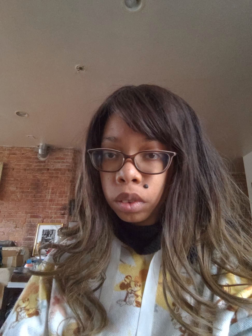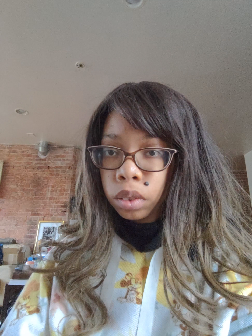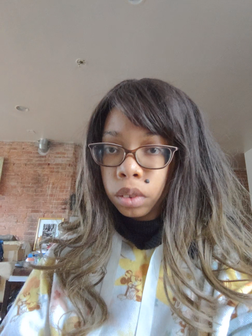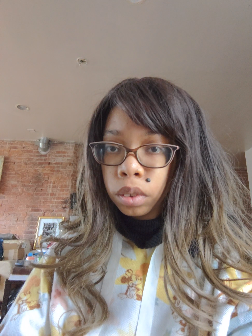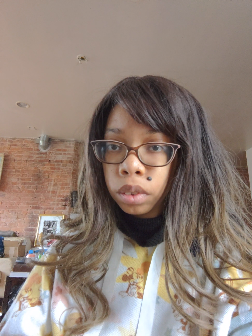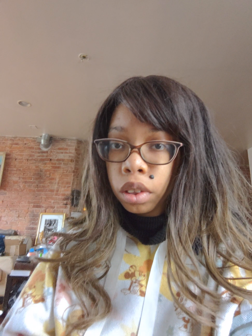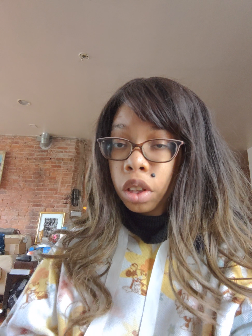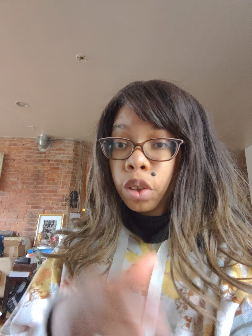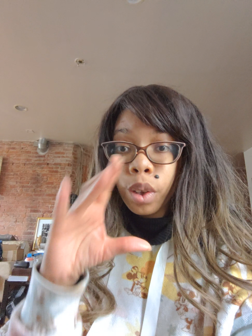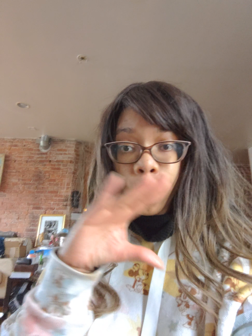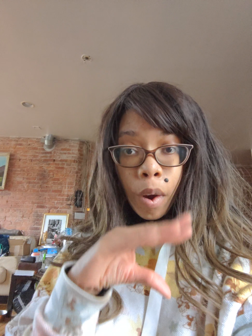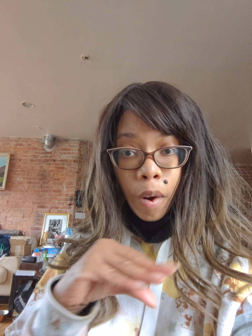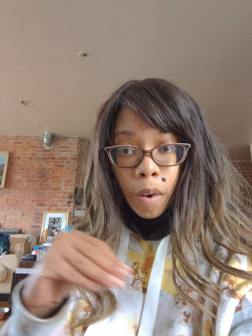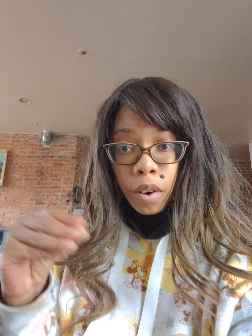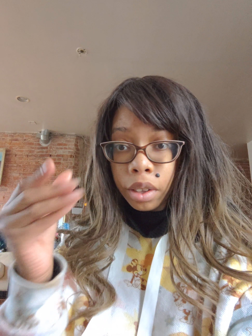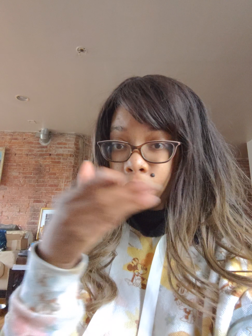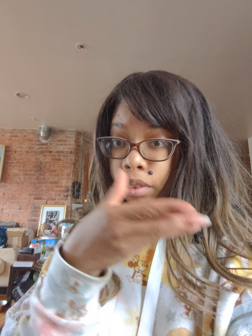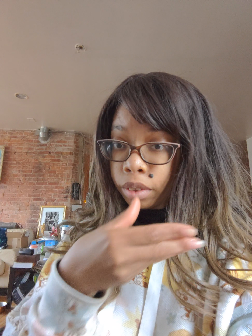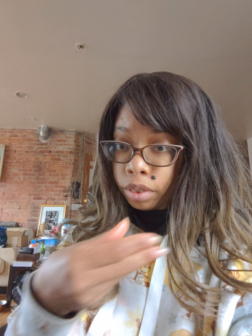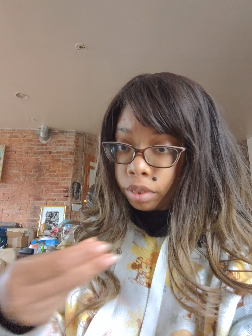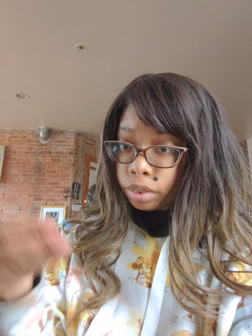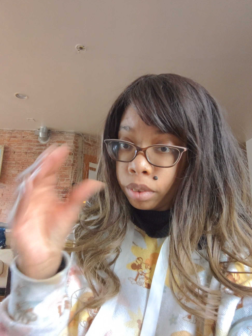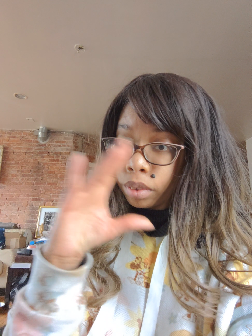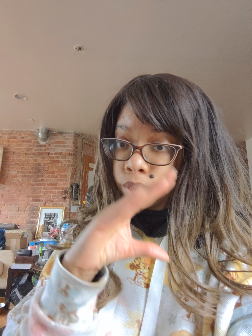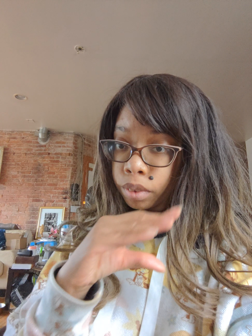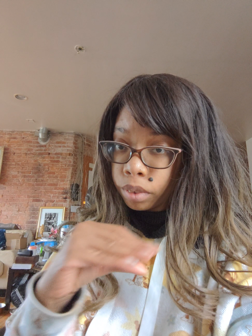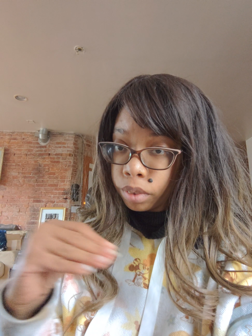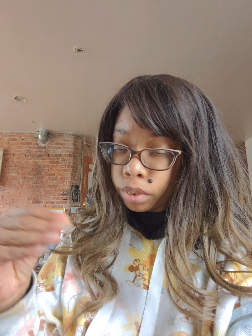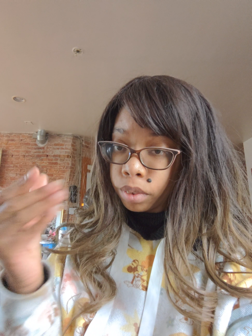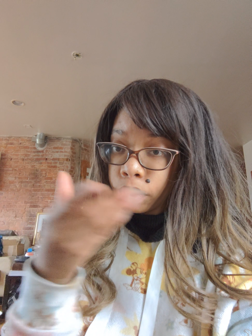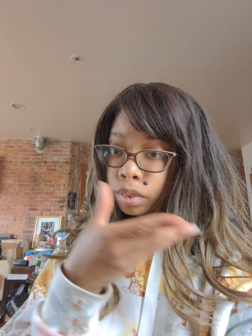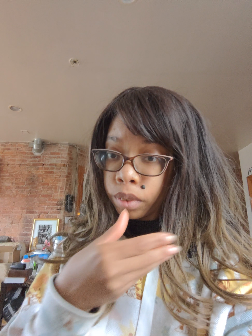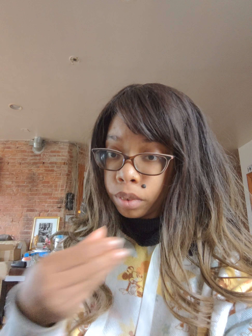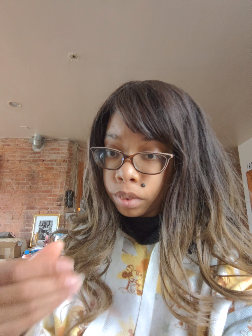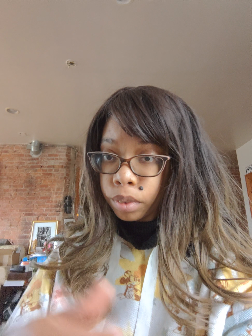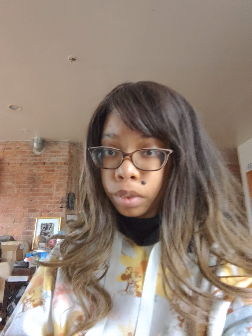story